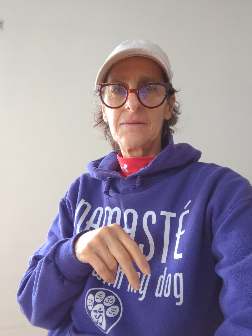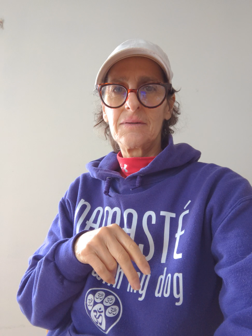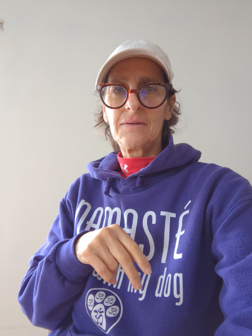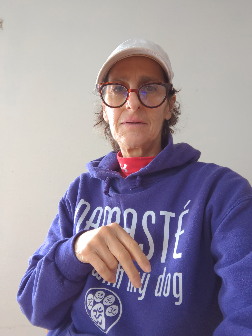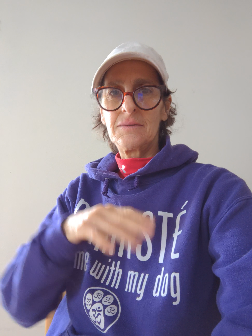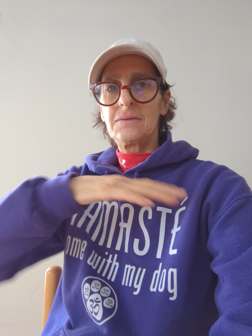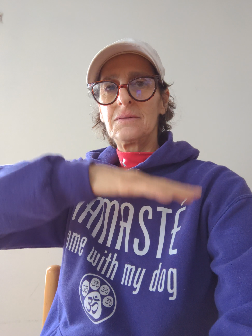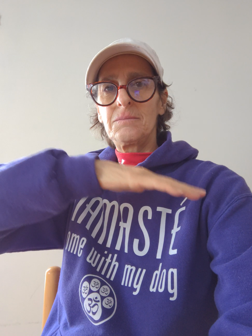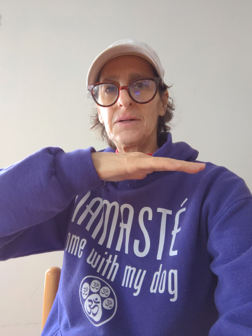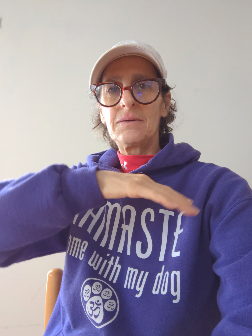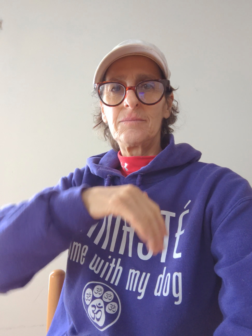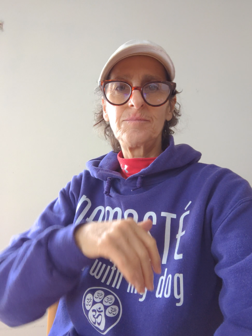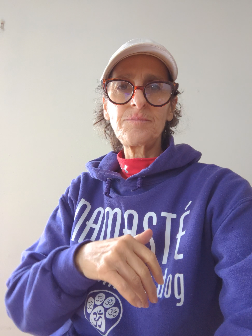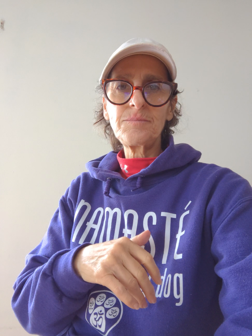table